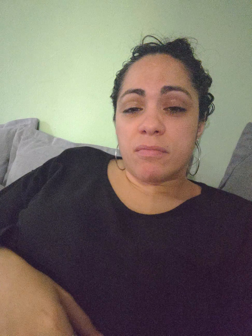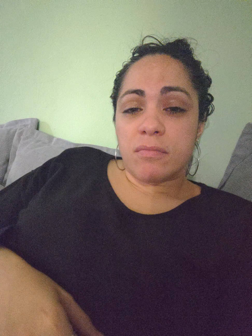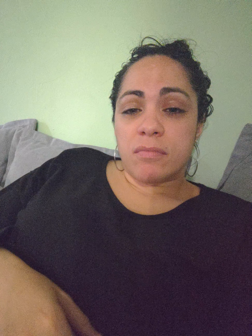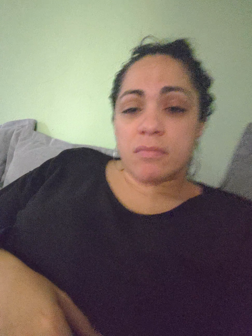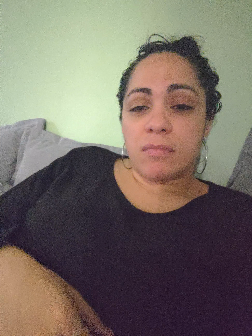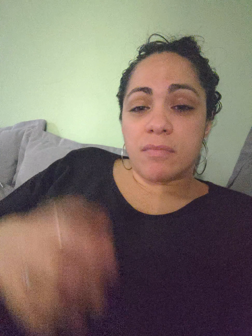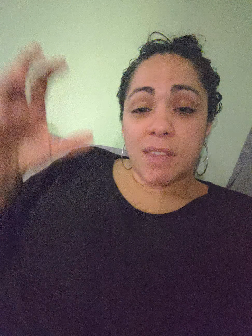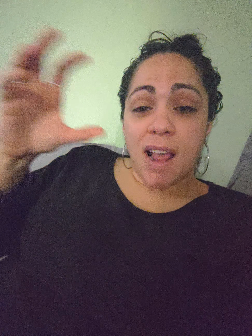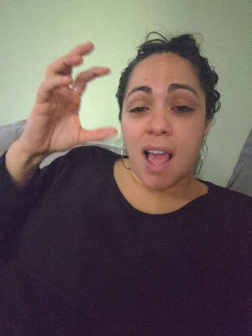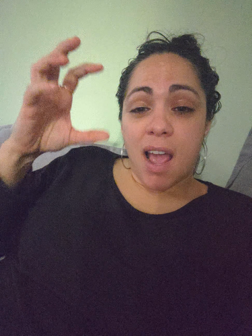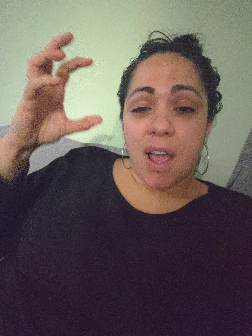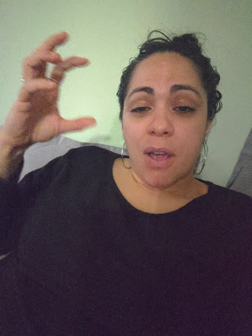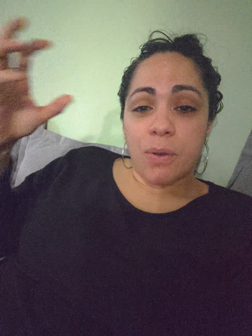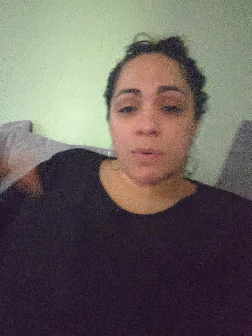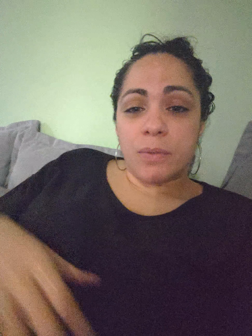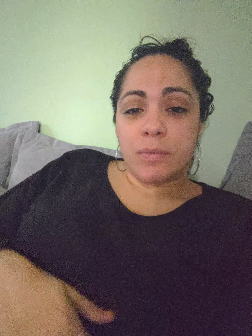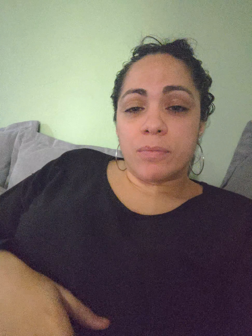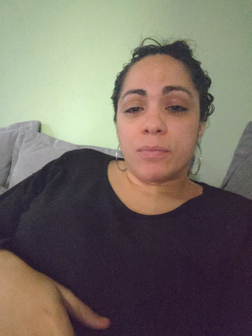cloud